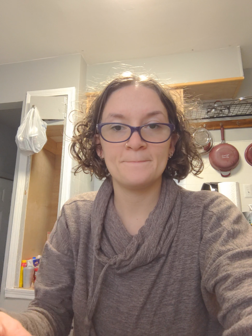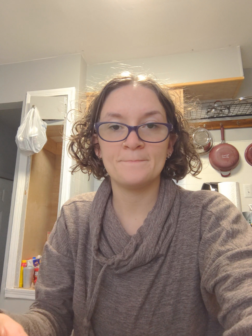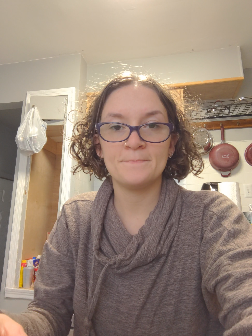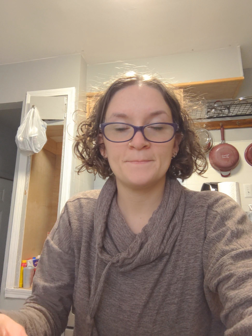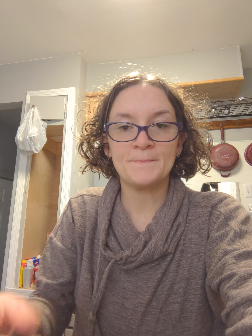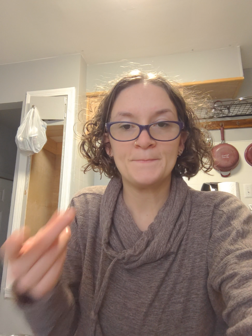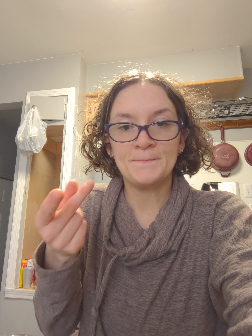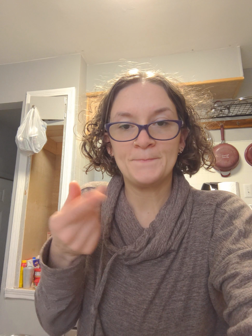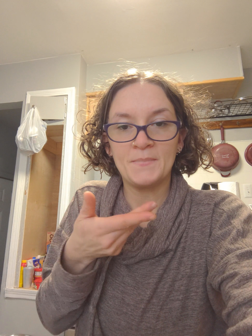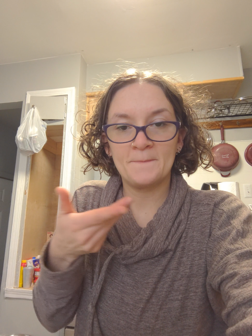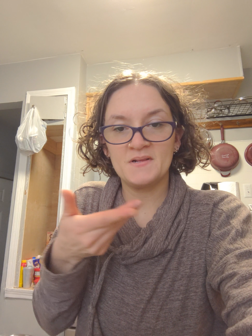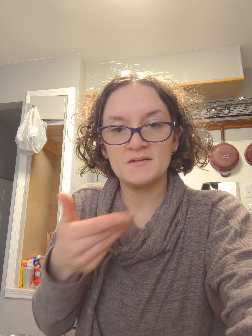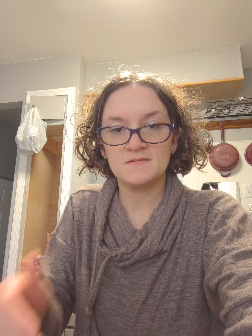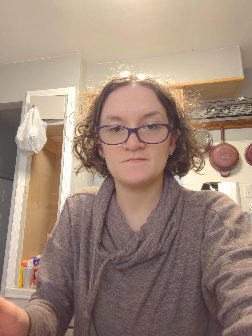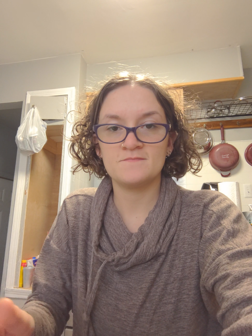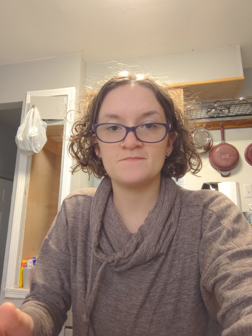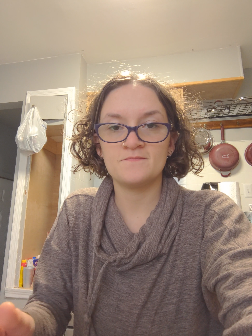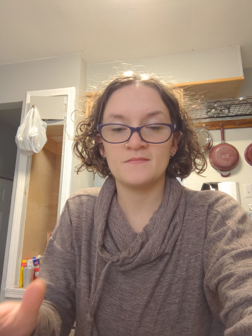puppy